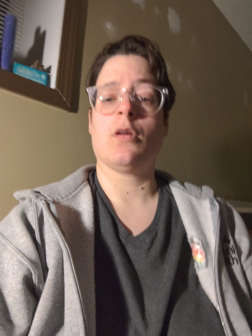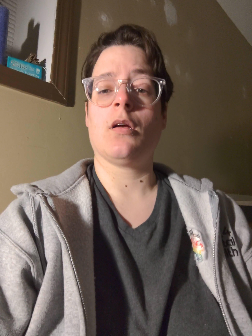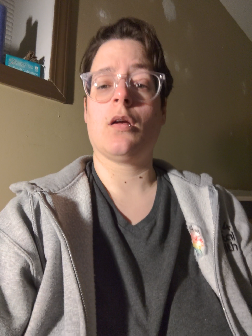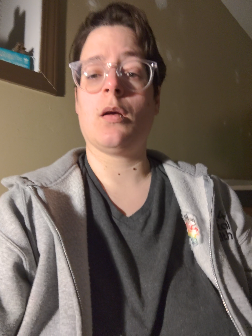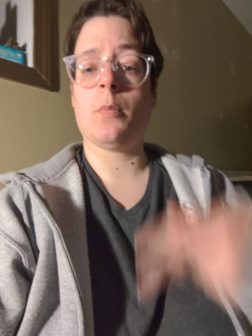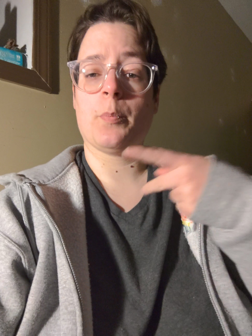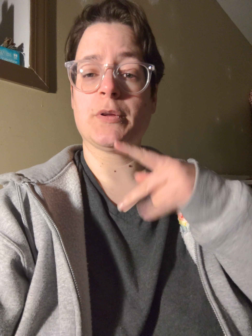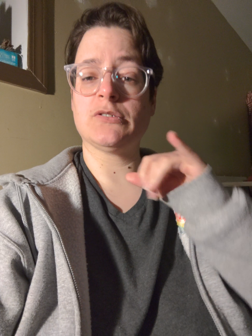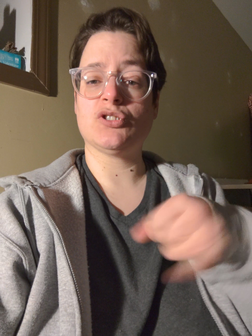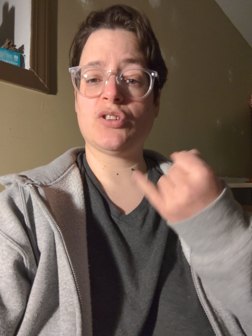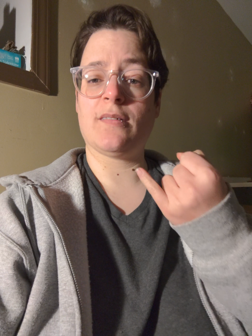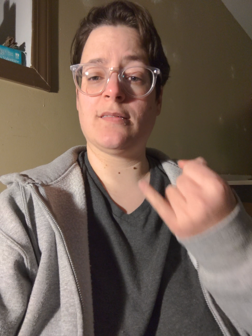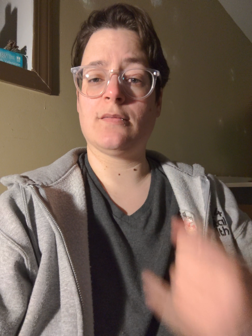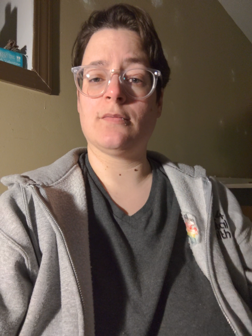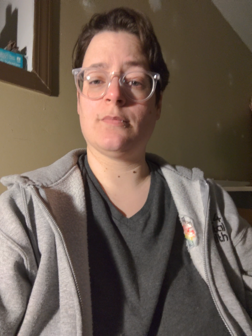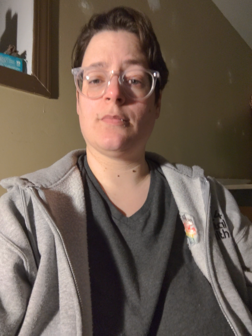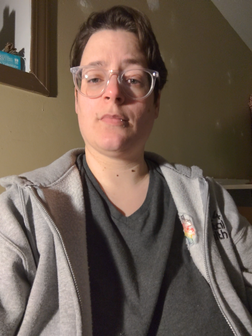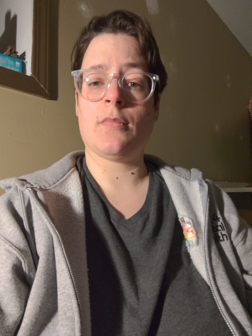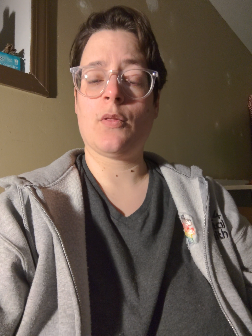pajamas